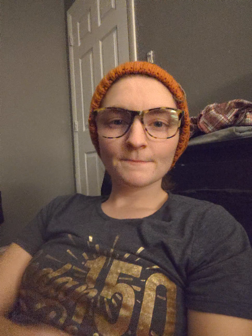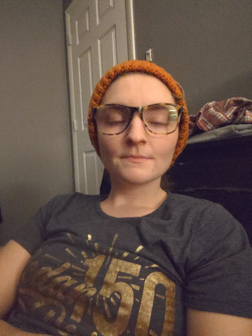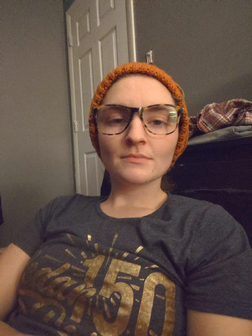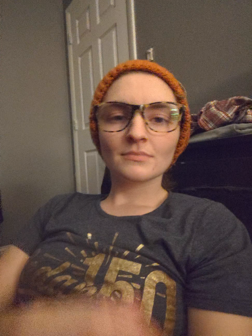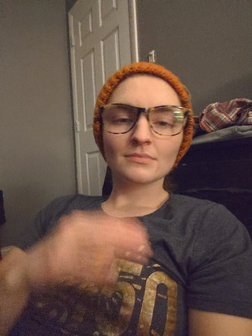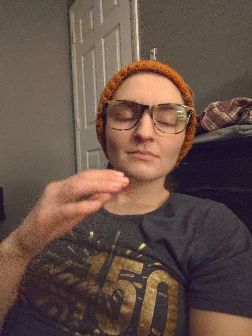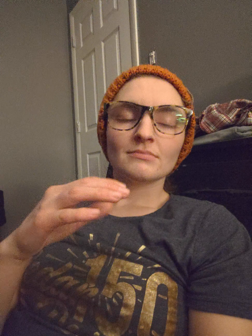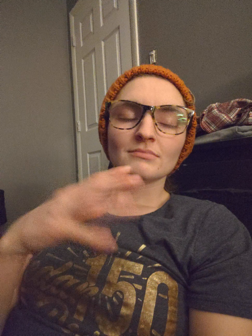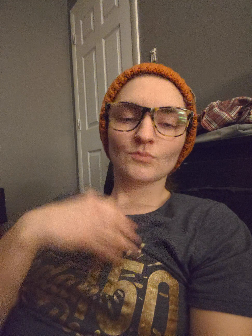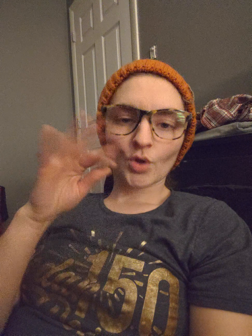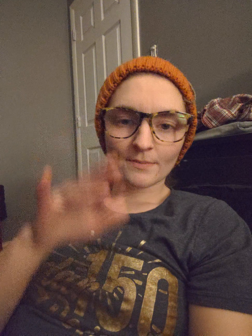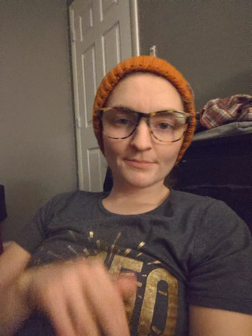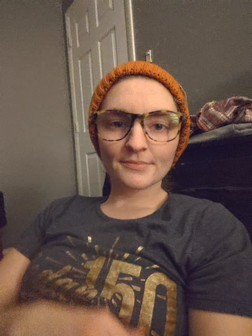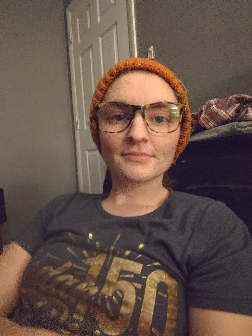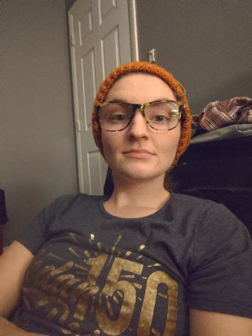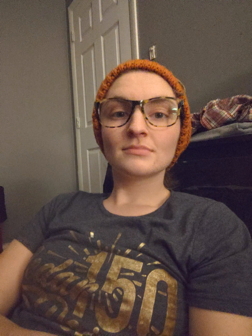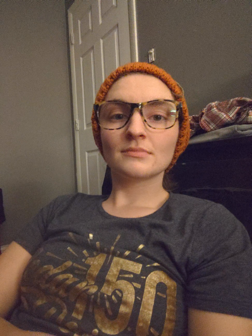snow